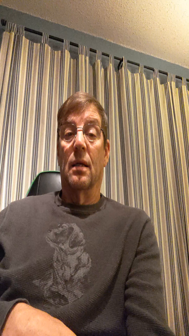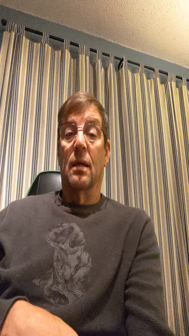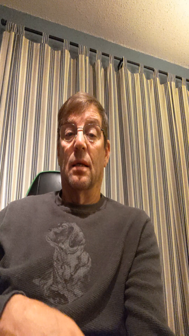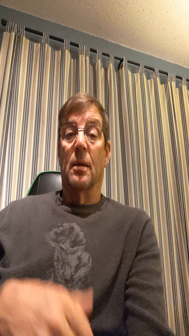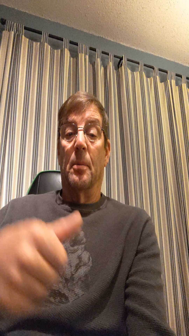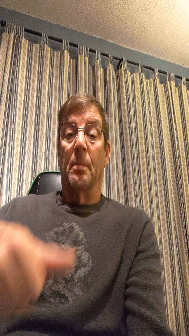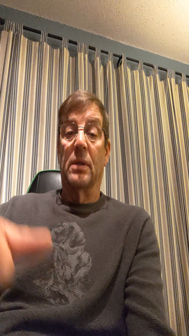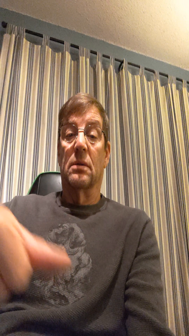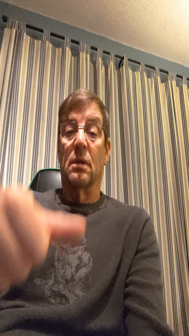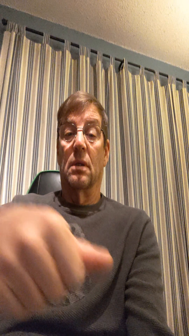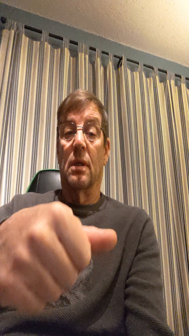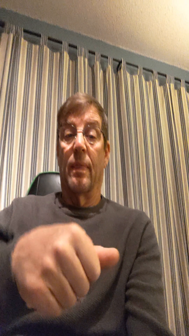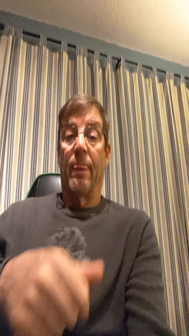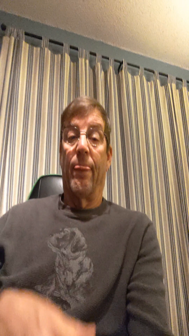puzzle